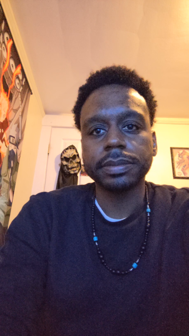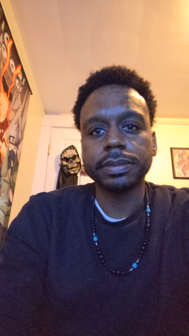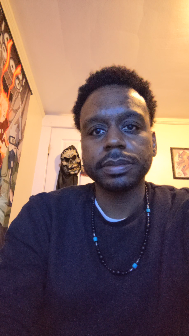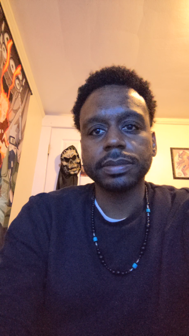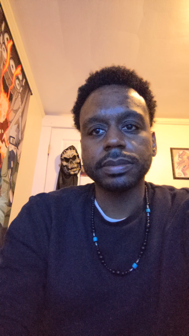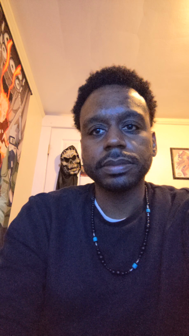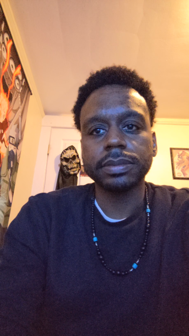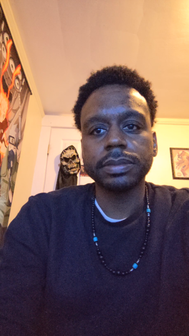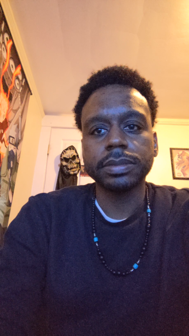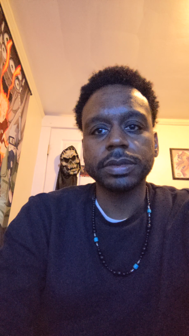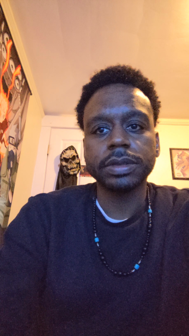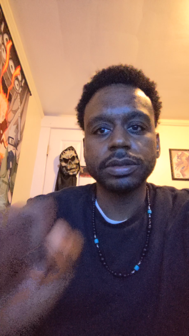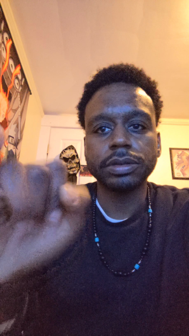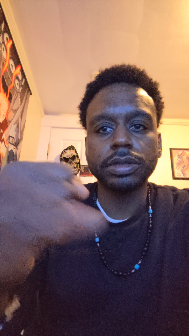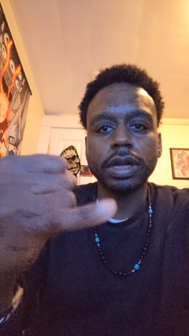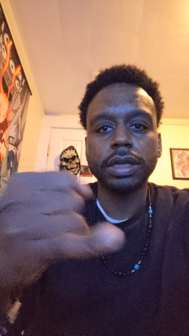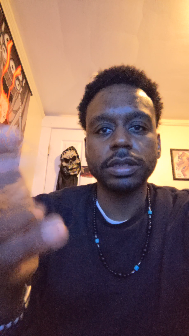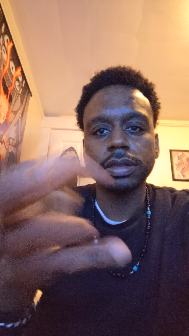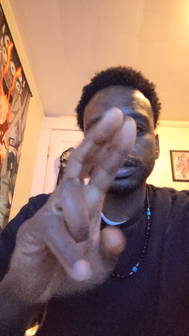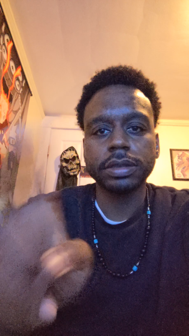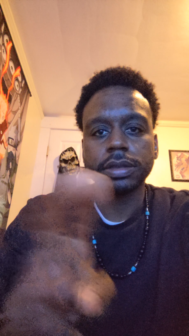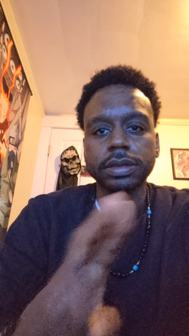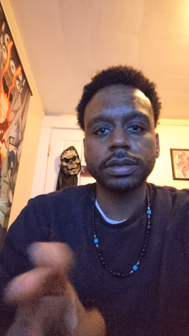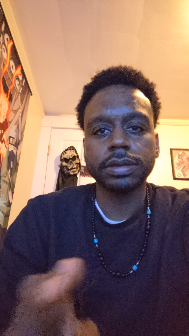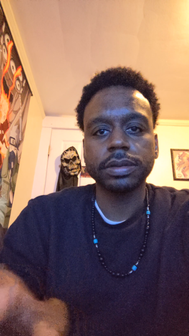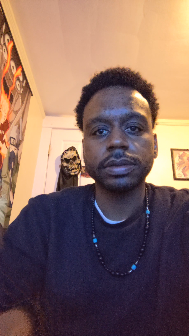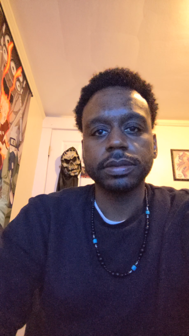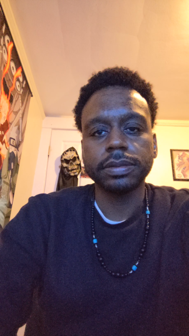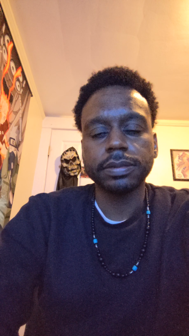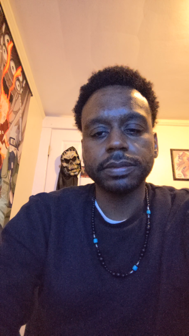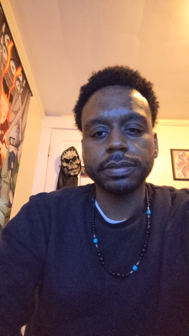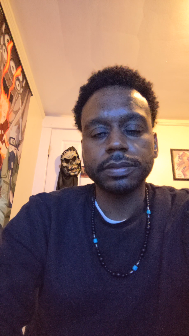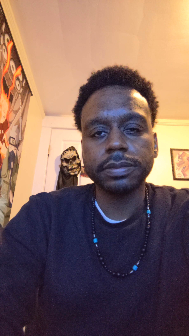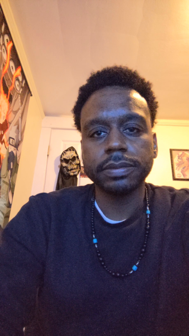jelly